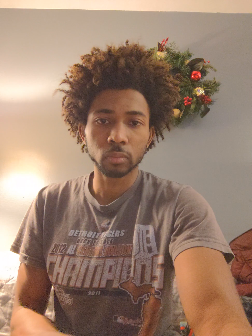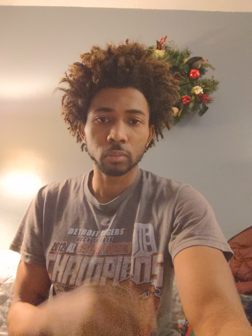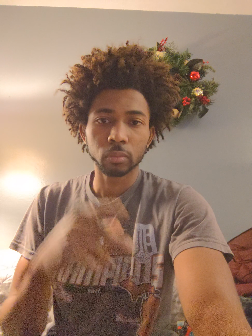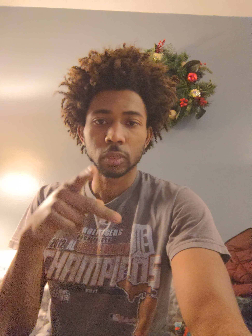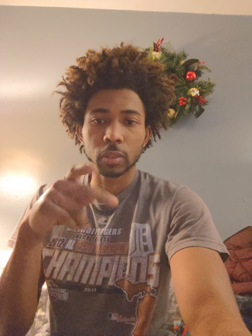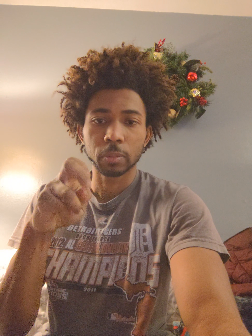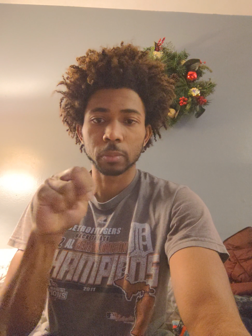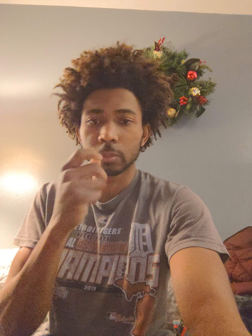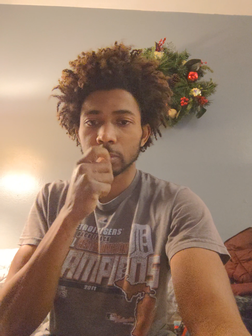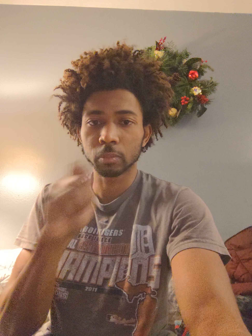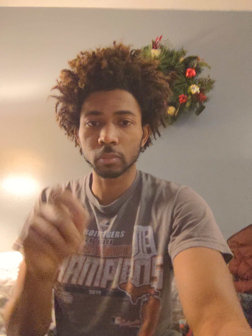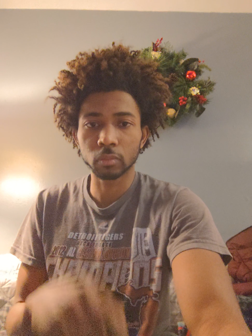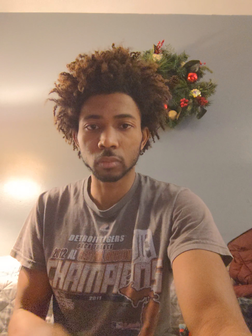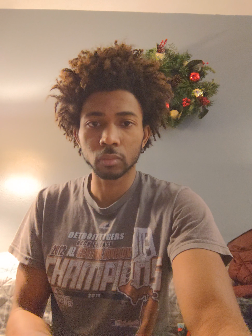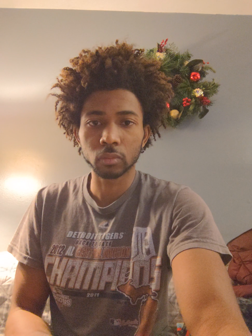pen